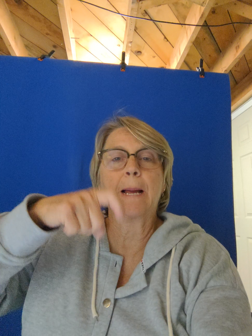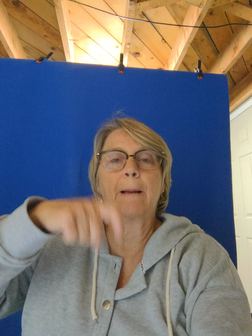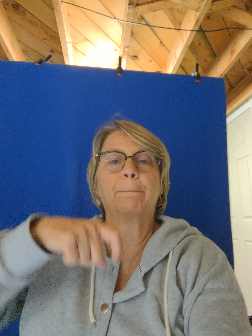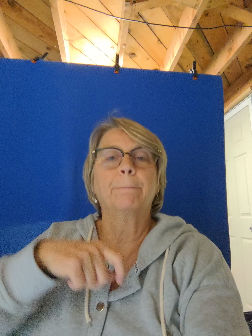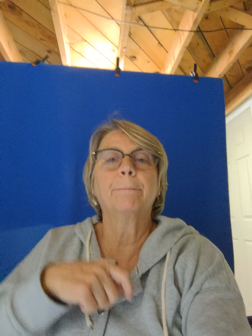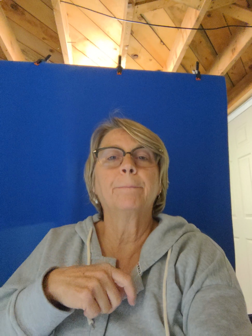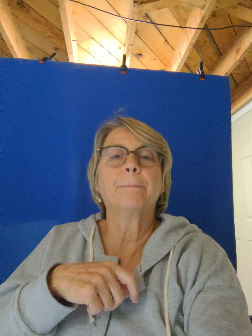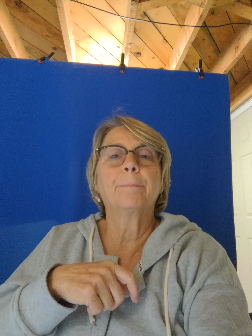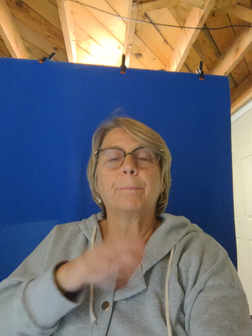time